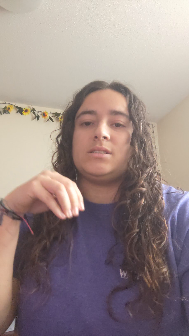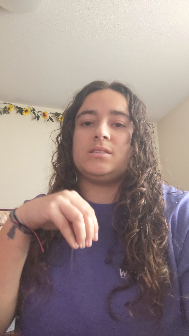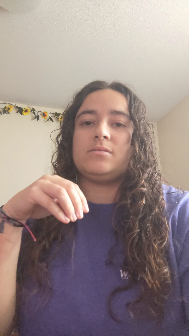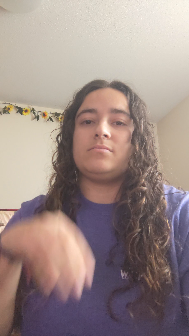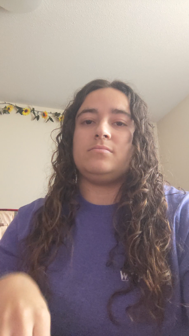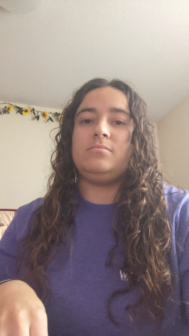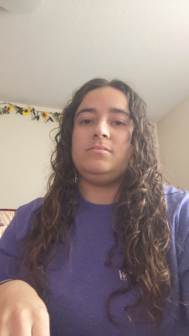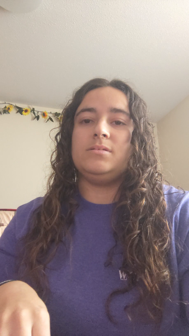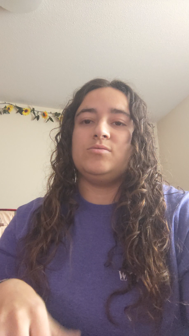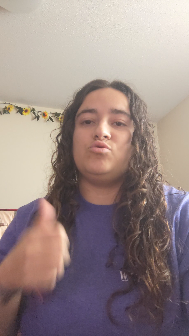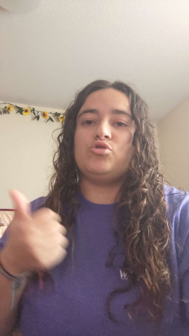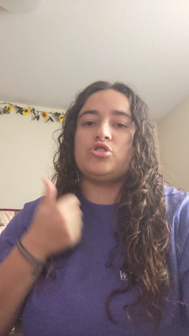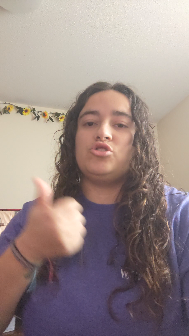chase